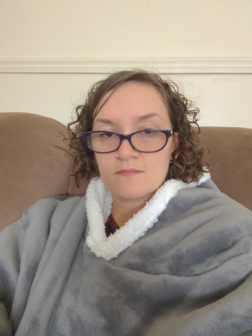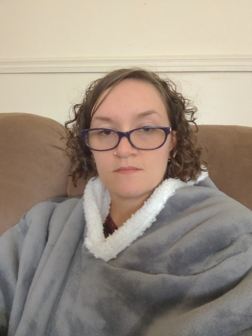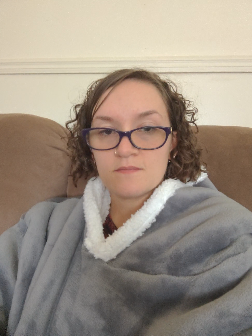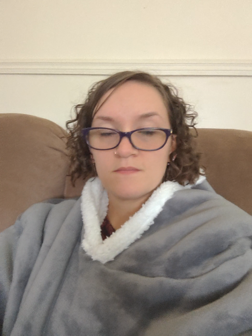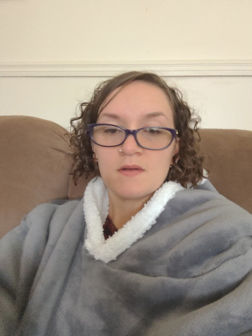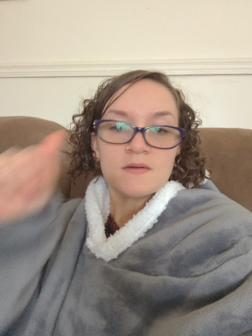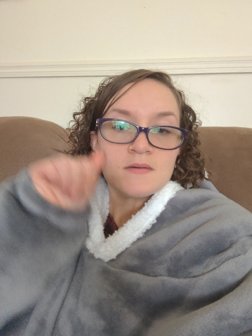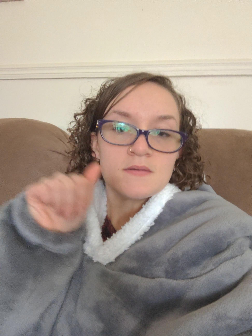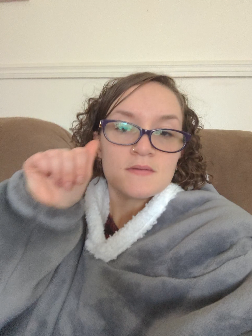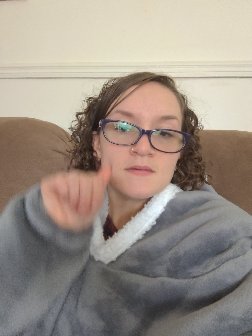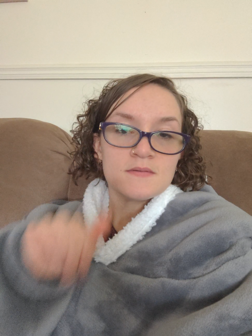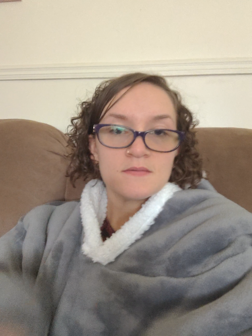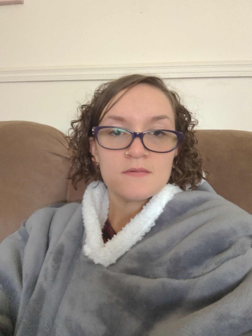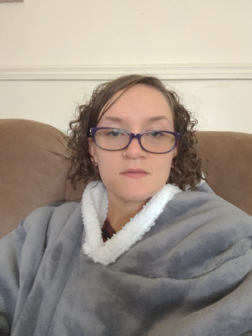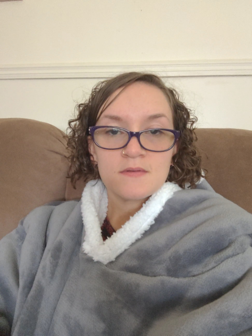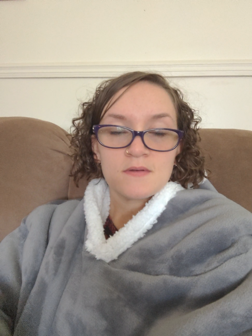aunt